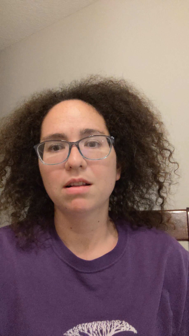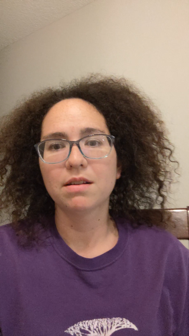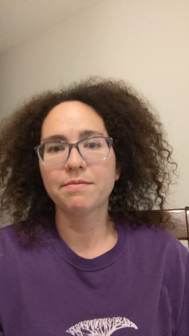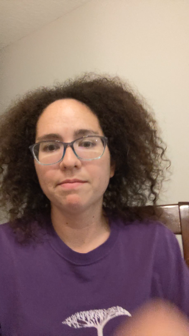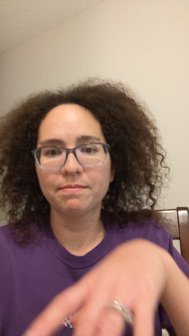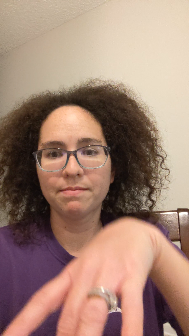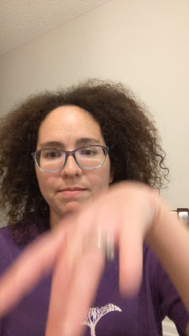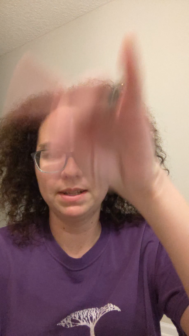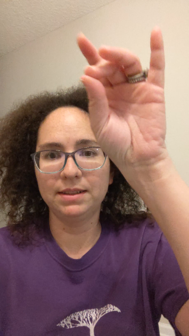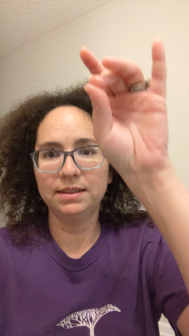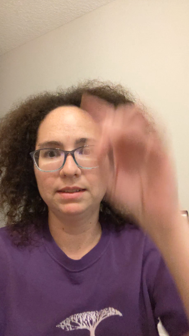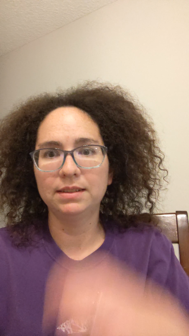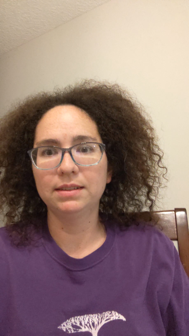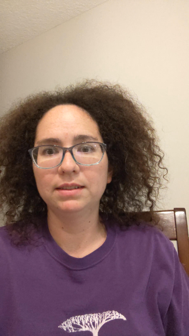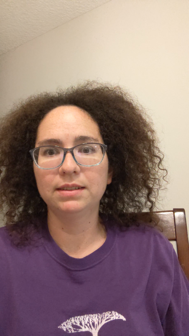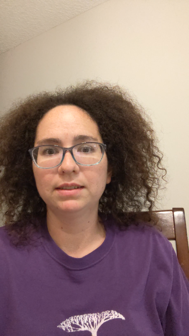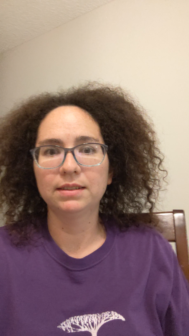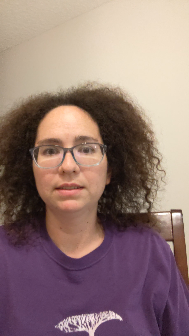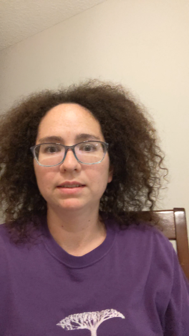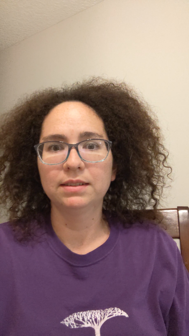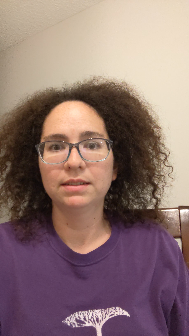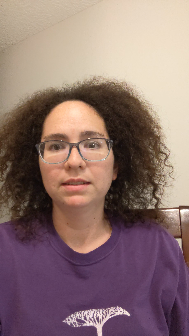pick